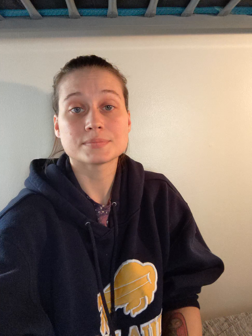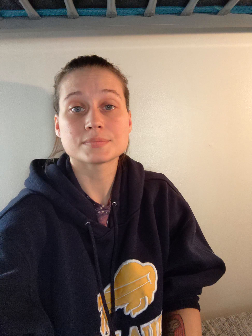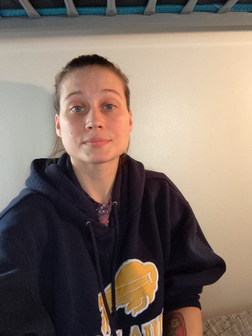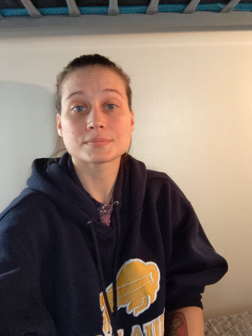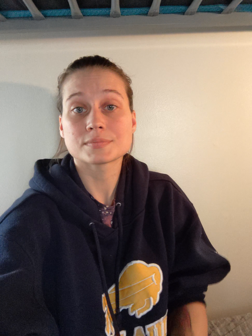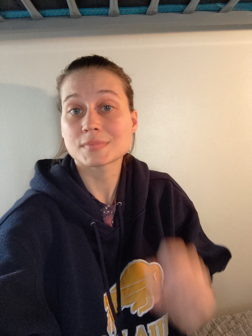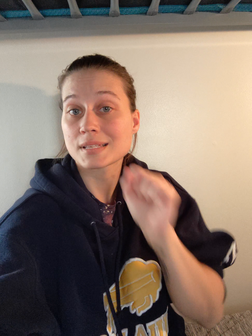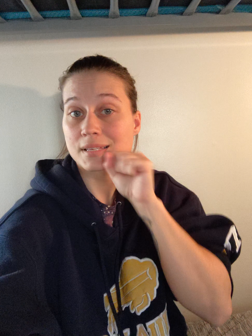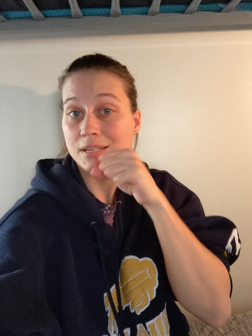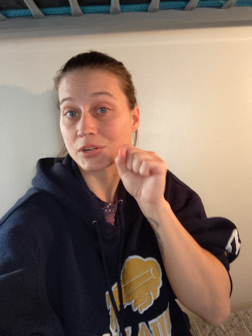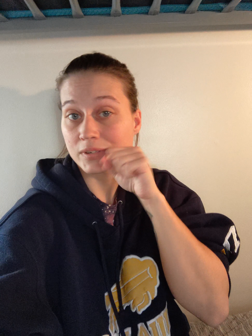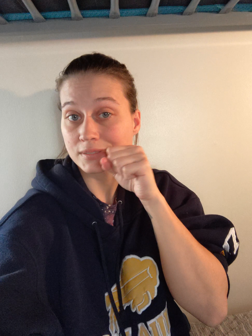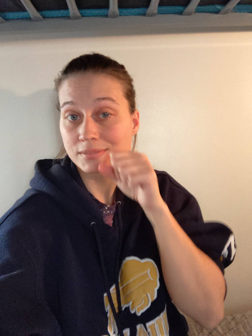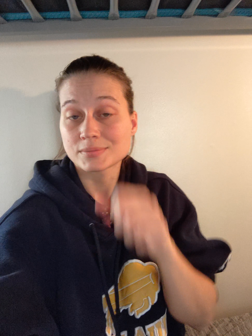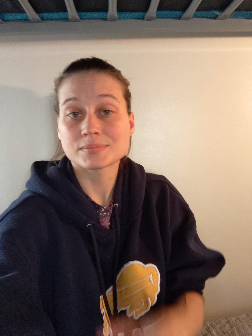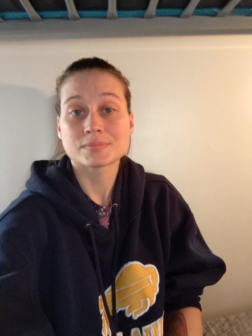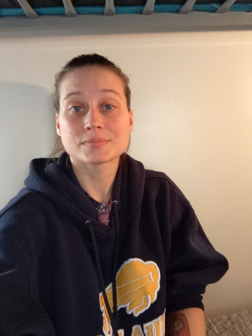carrot